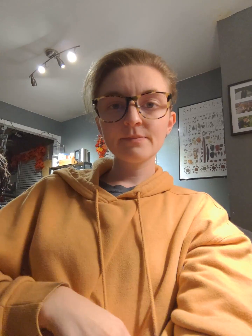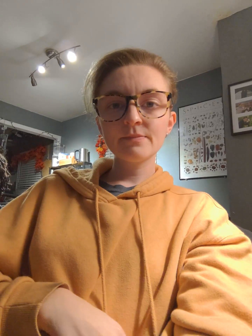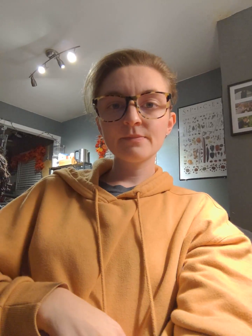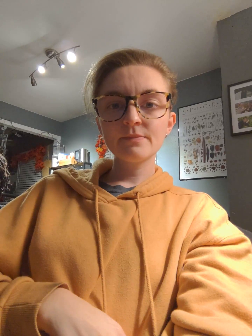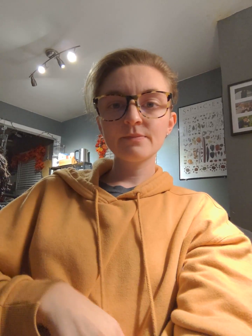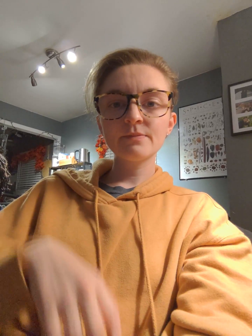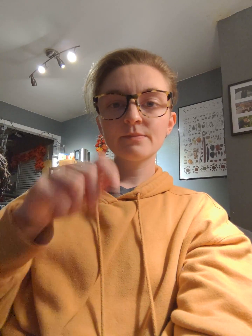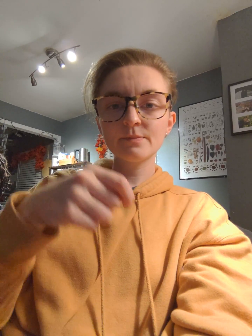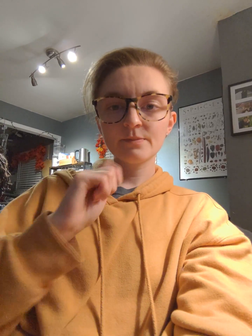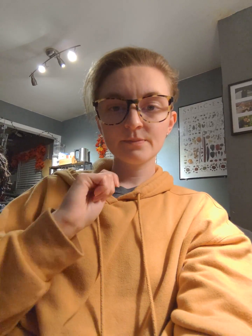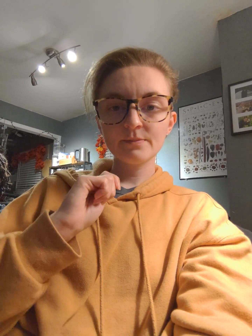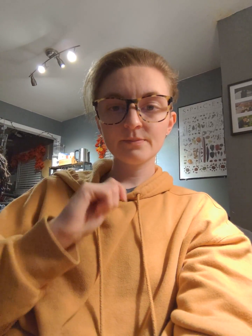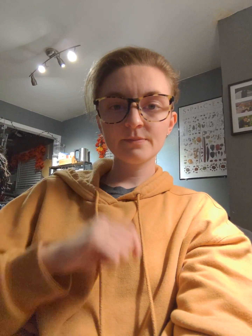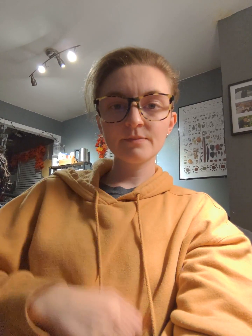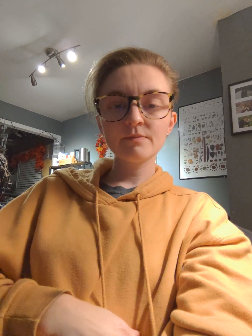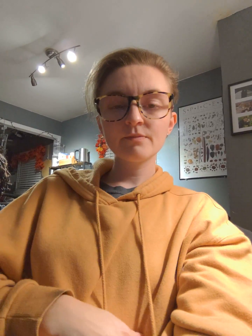rip